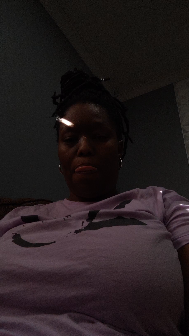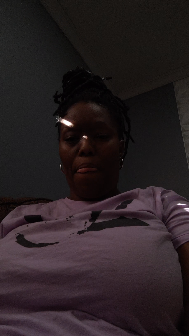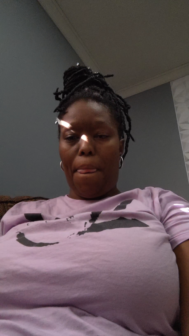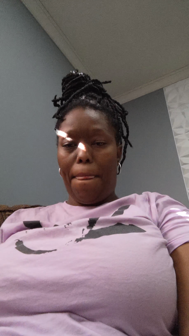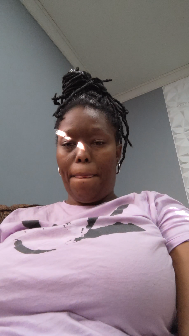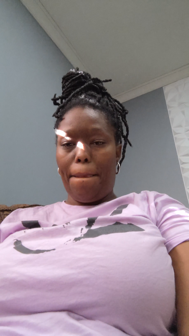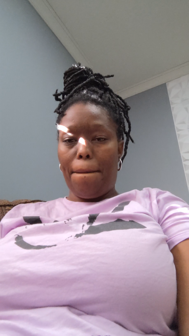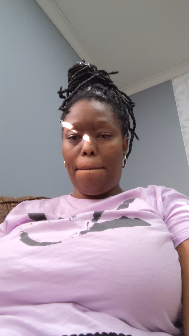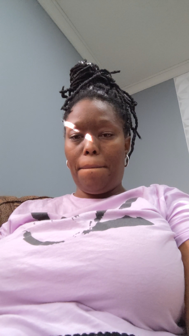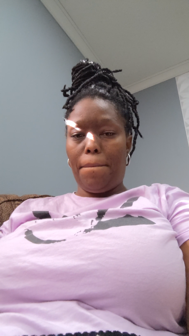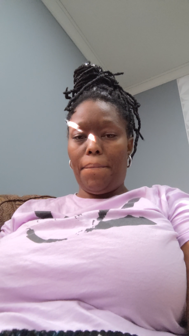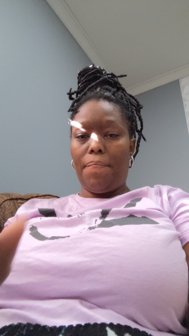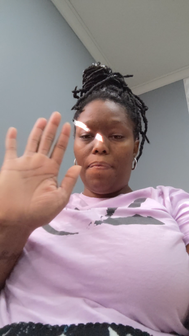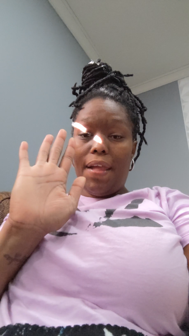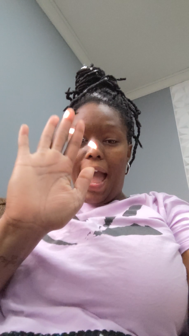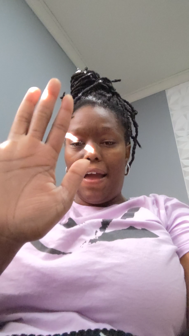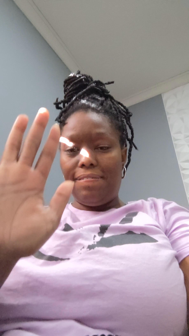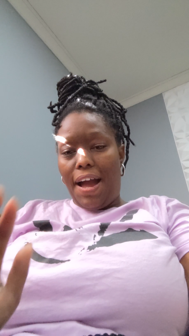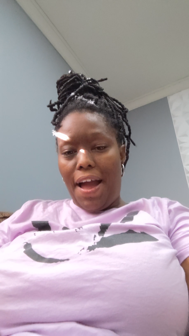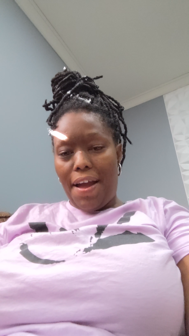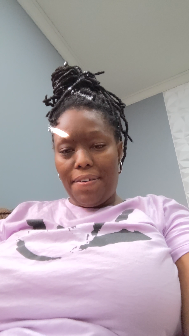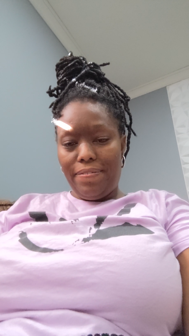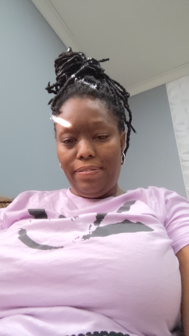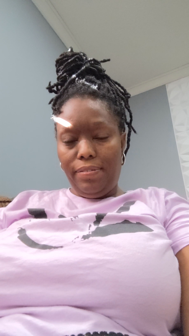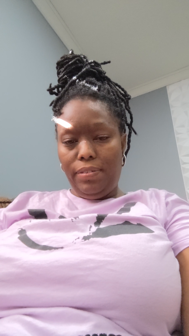give me five